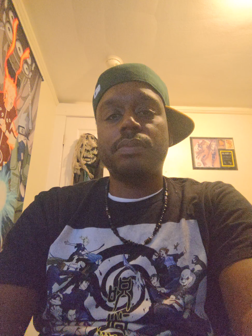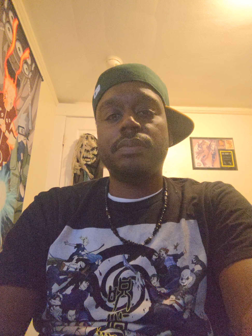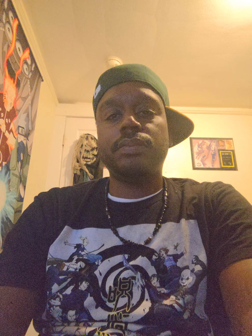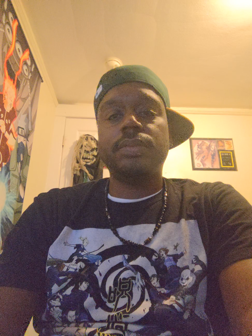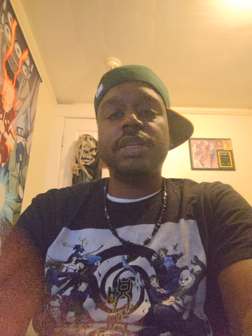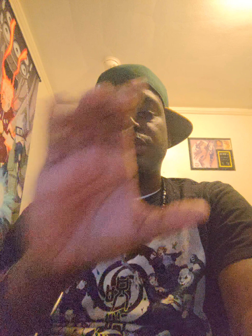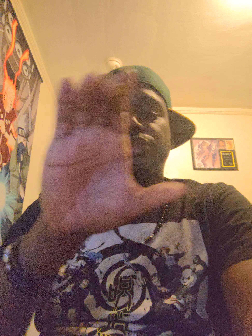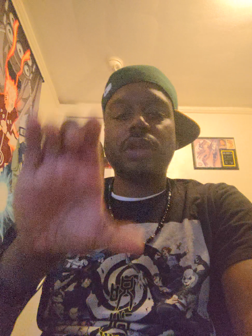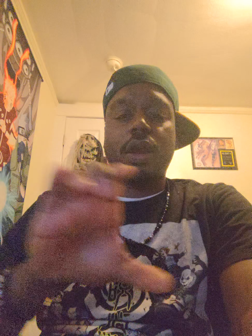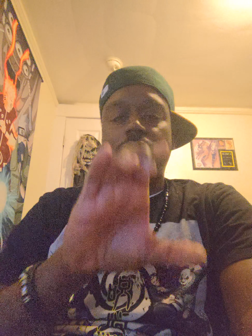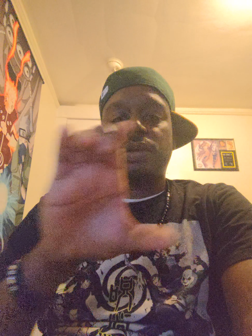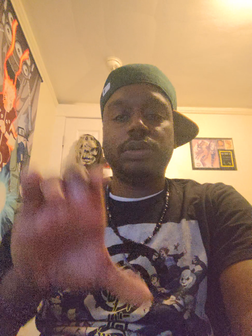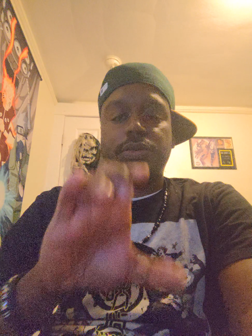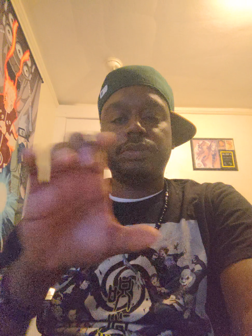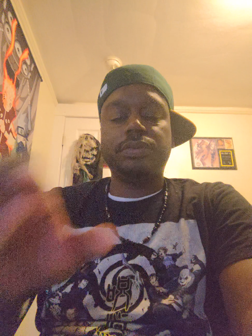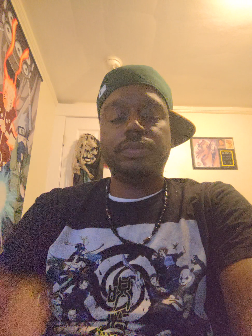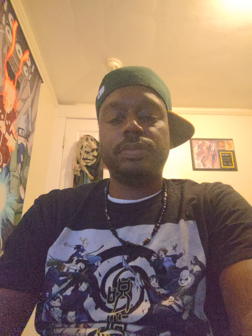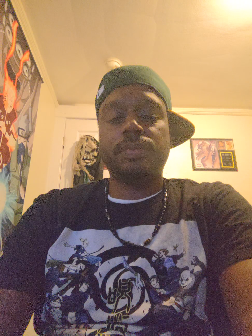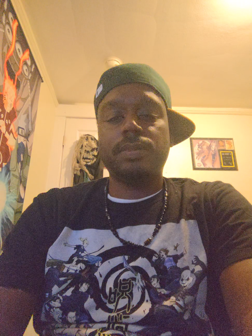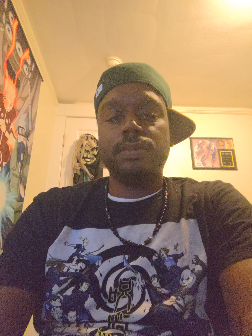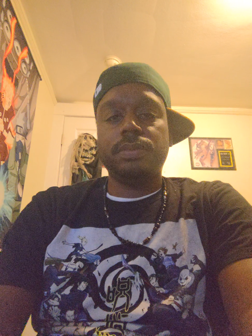chocolate